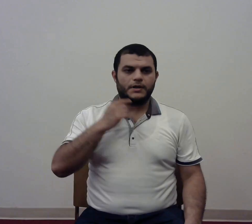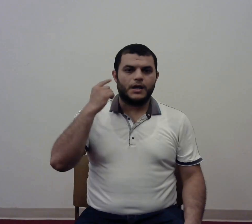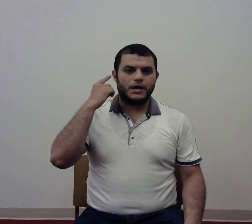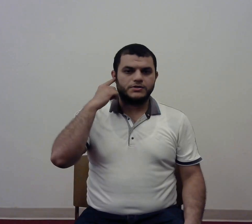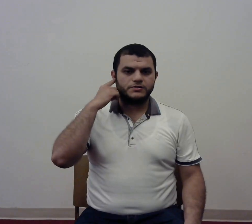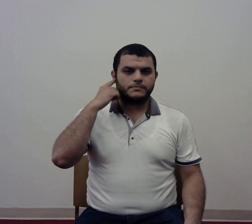eşitmə